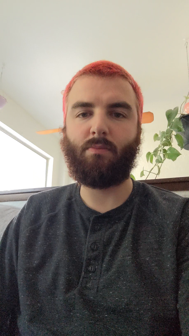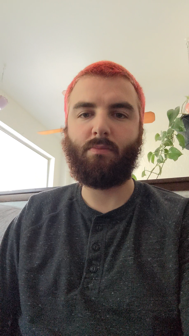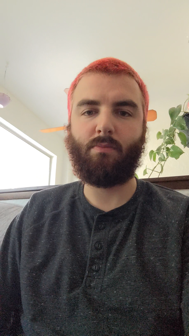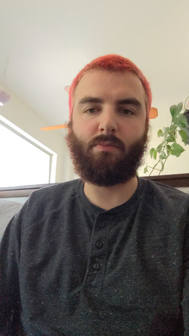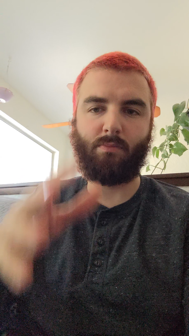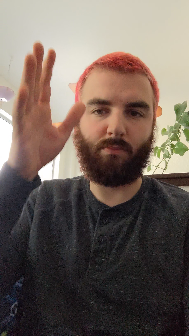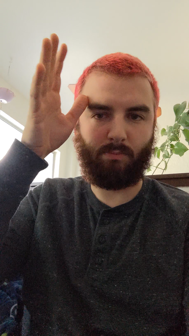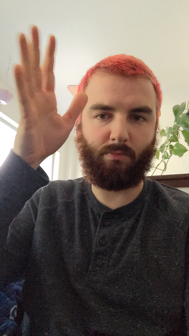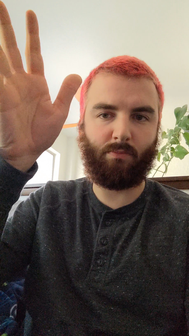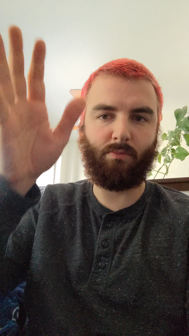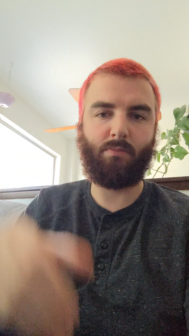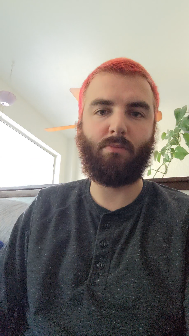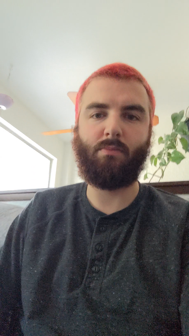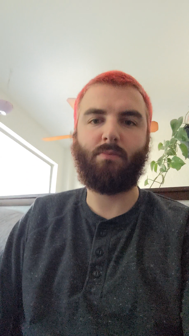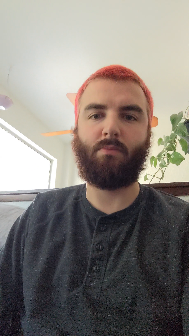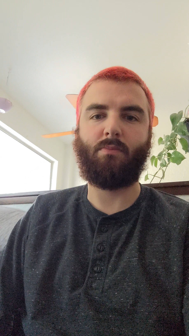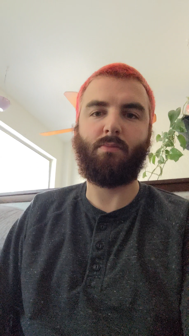moose